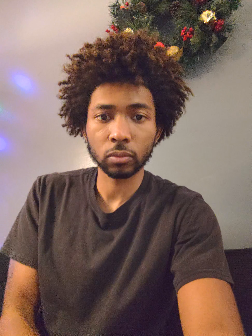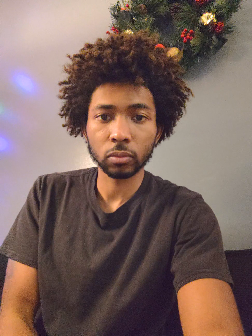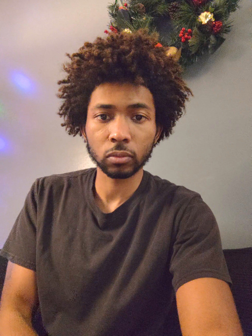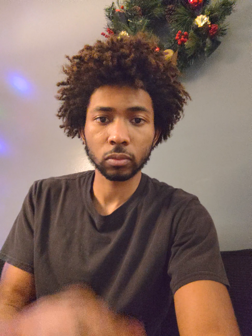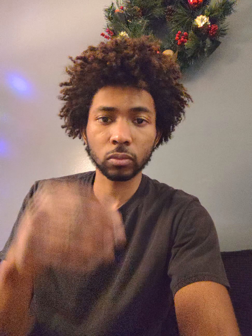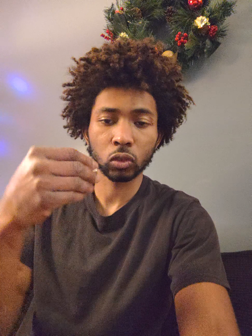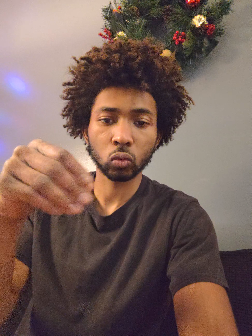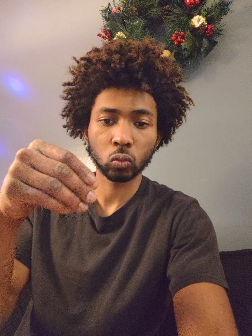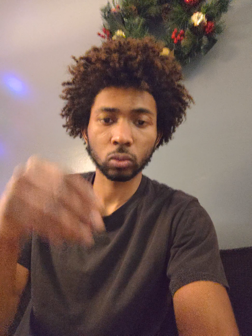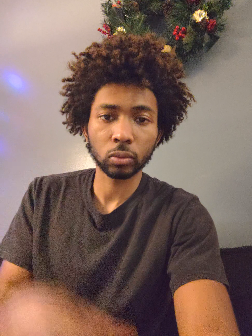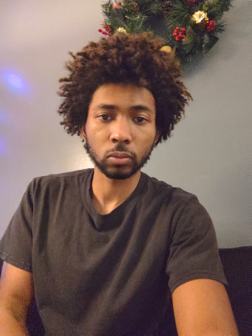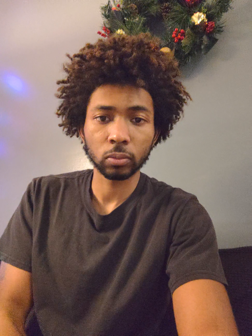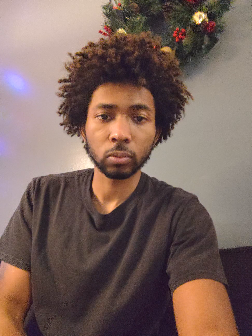store